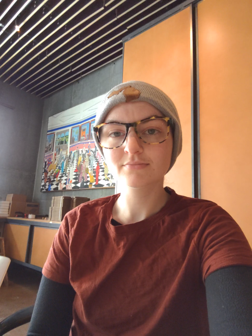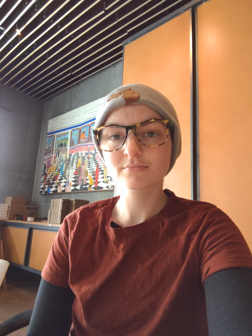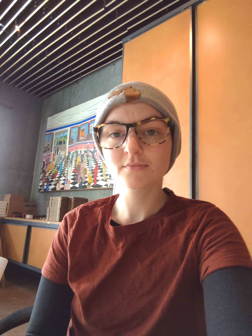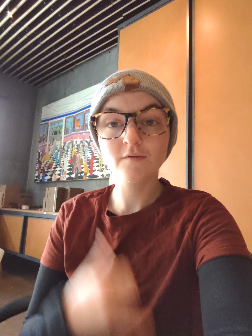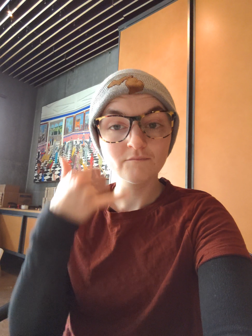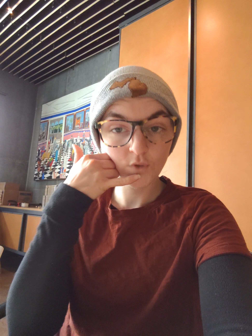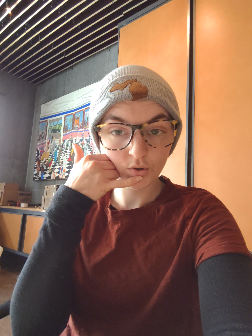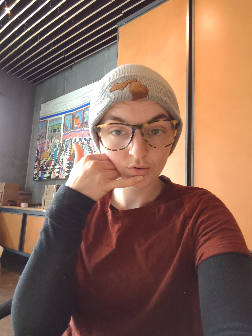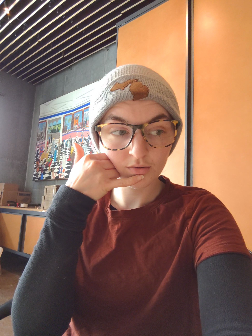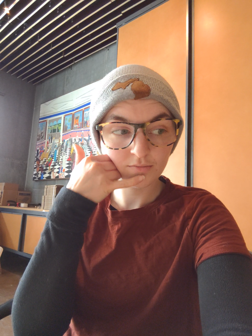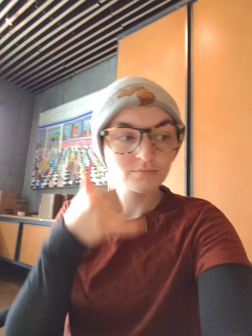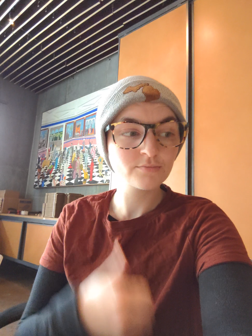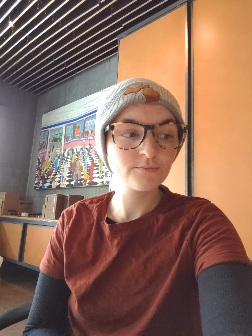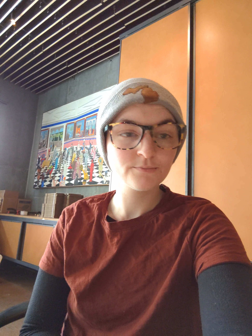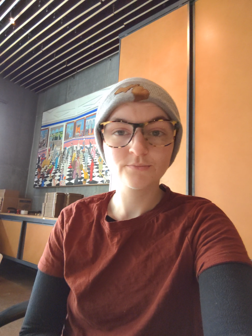call on the phone